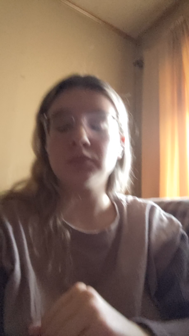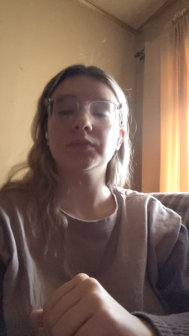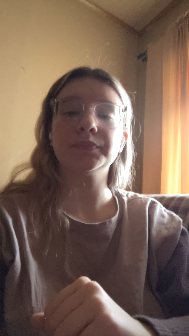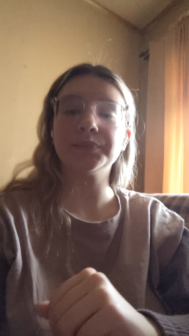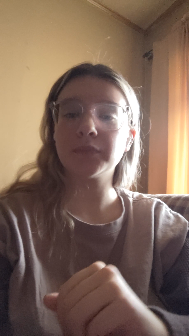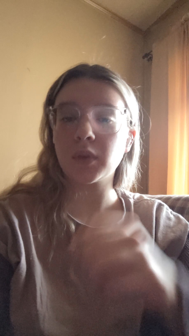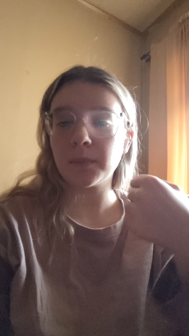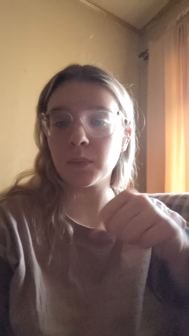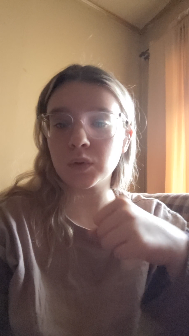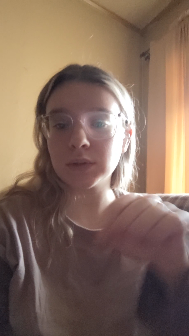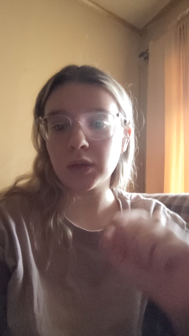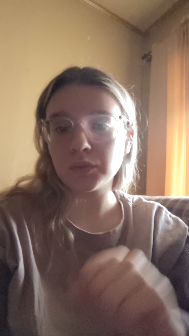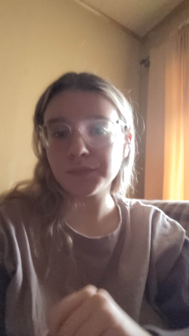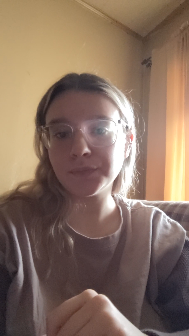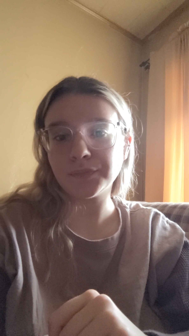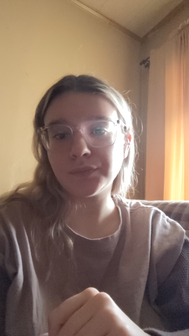motorcycle